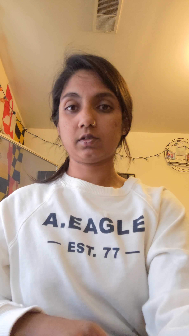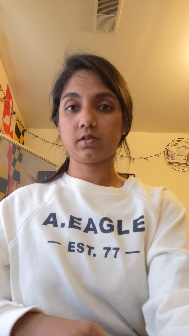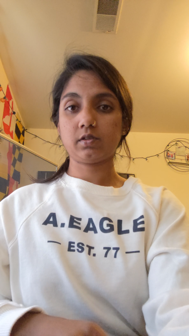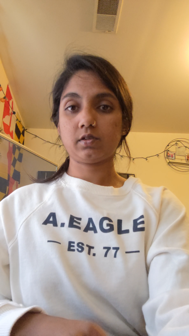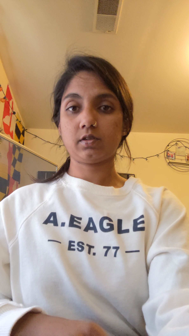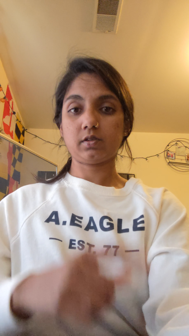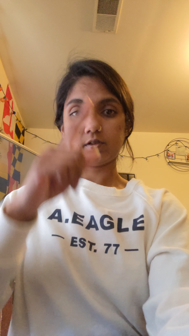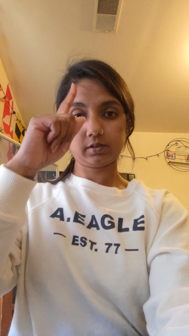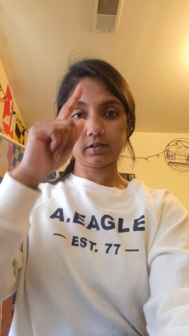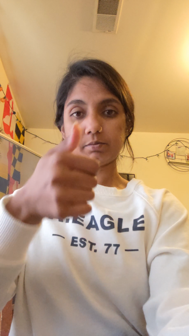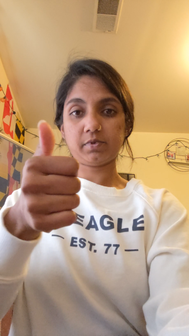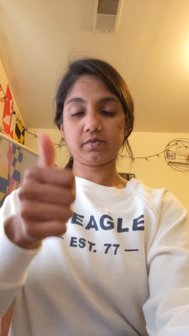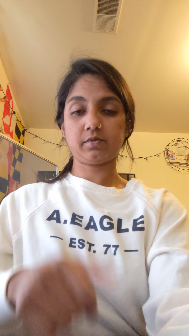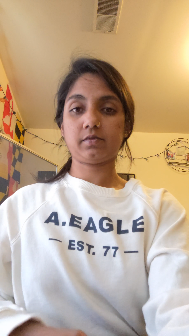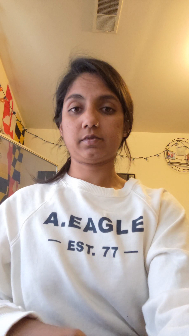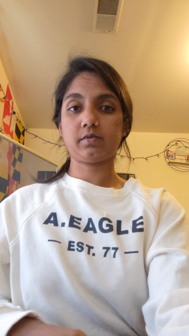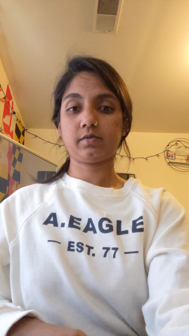dime